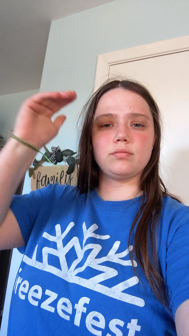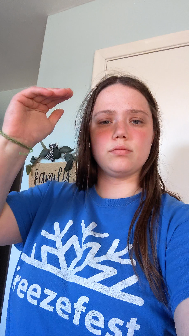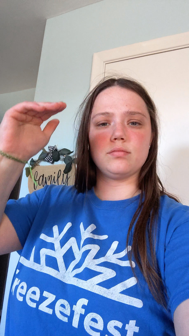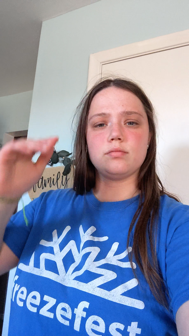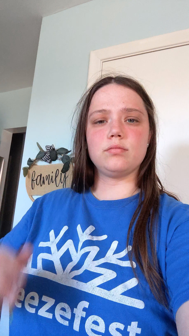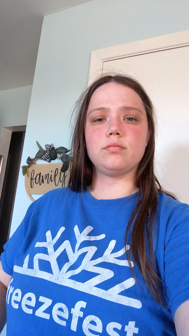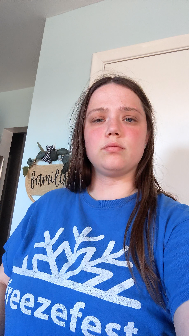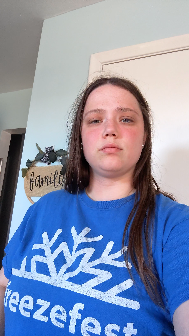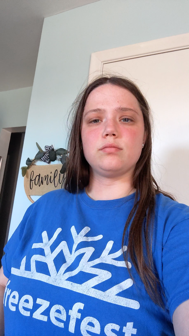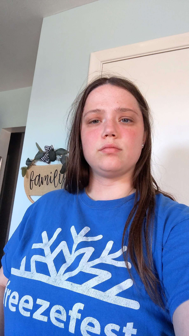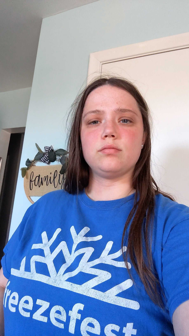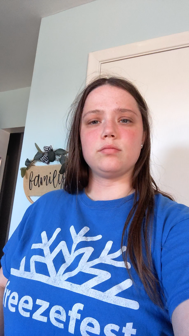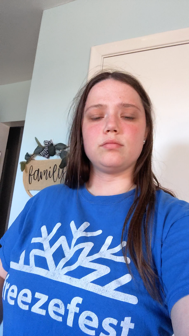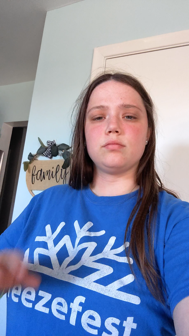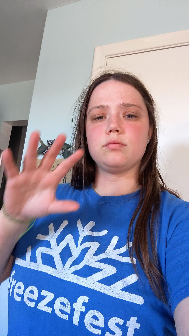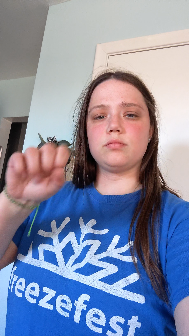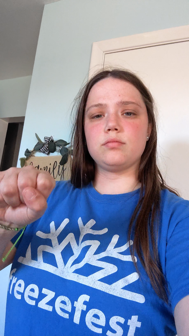catch